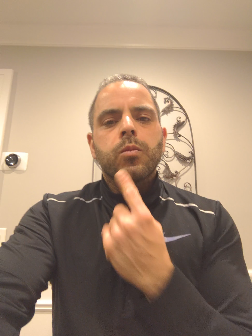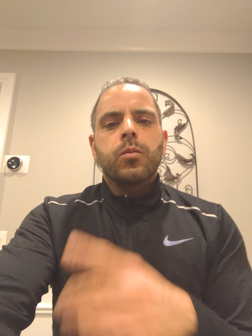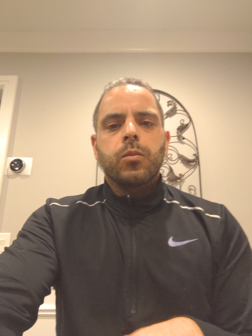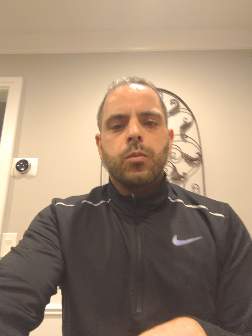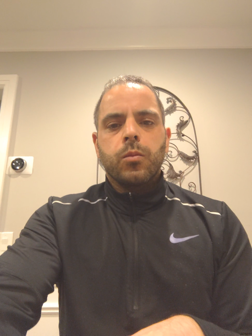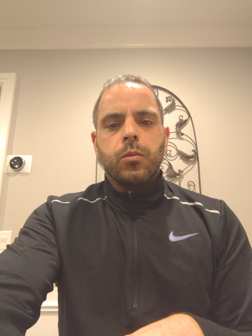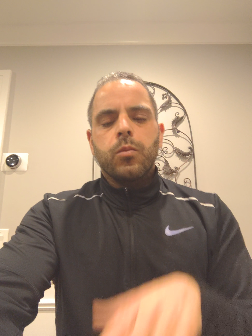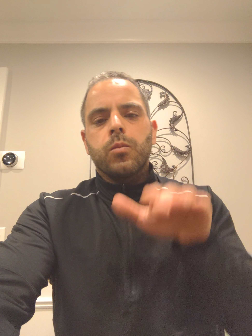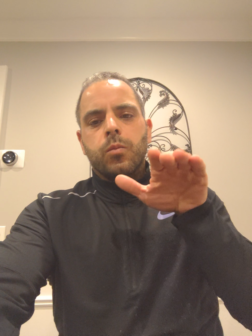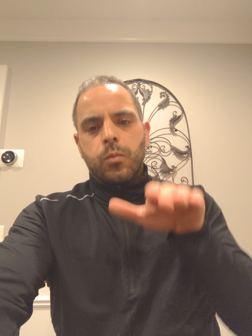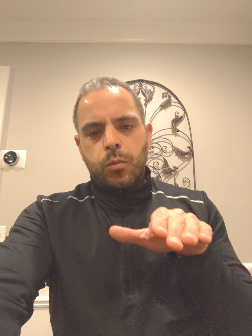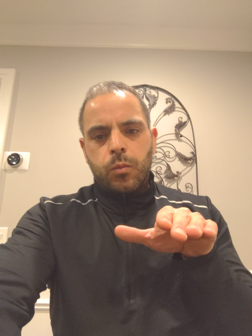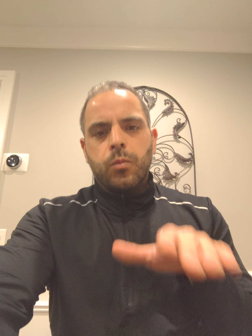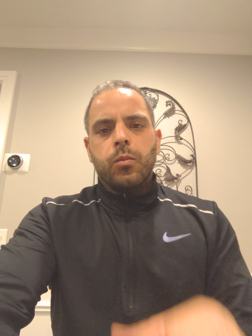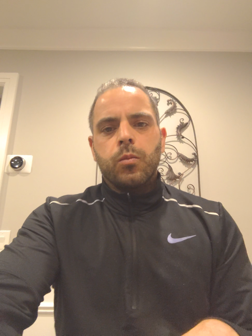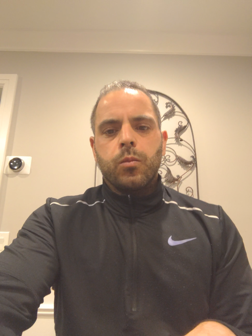child